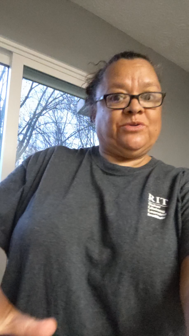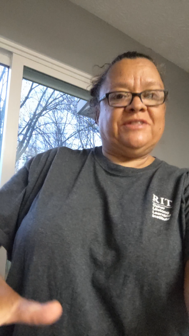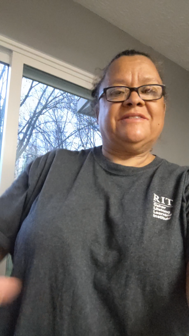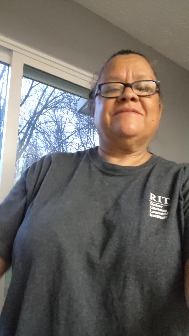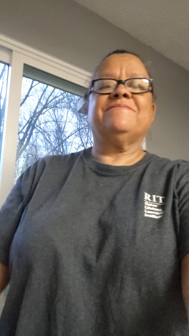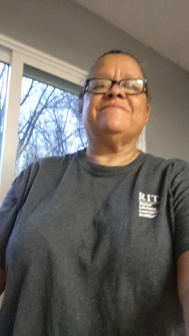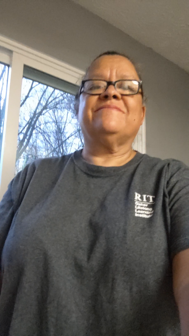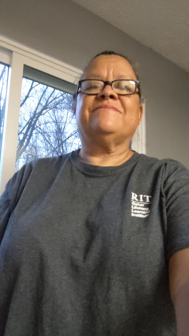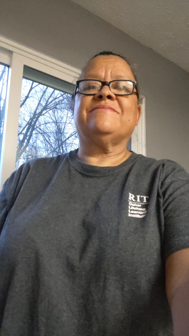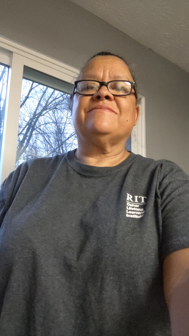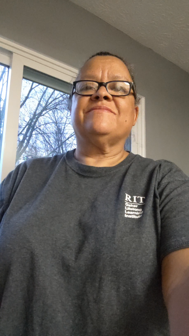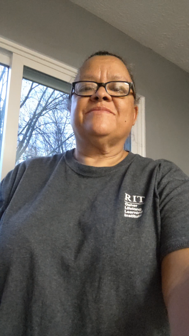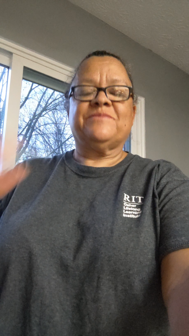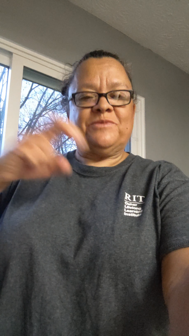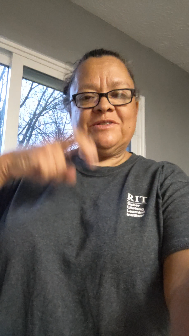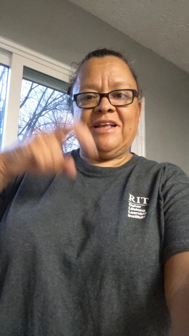potato